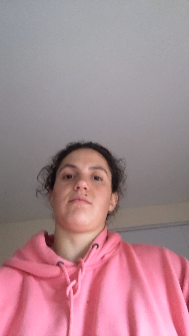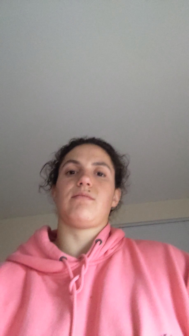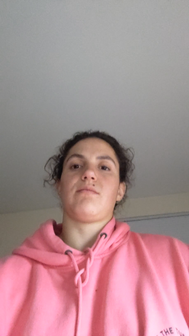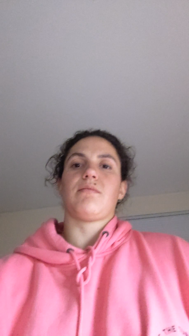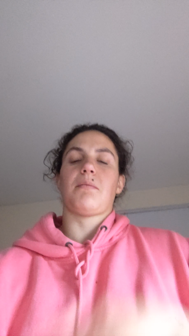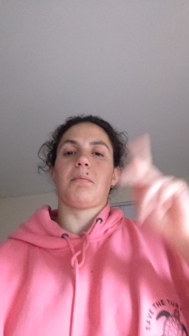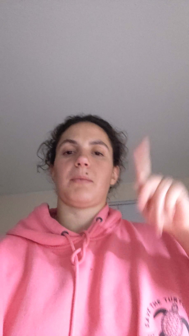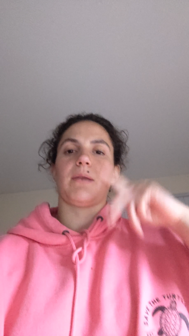people